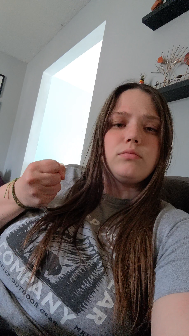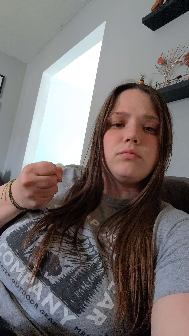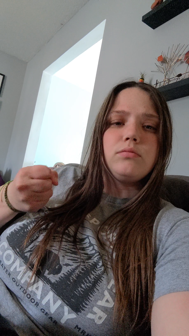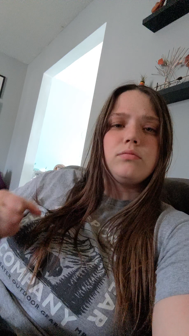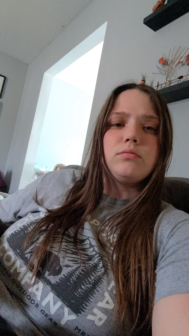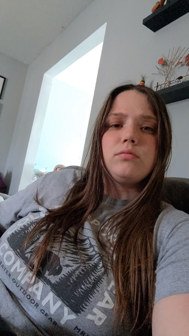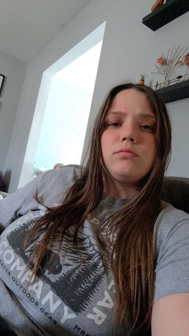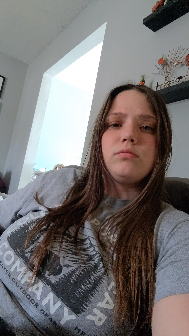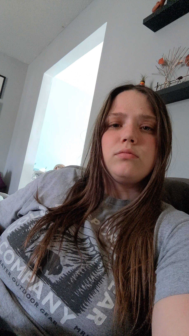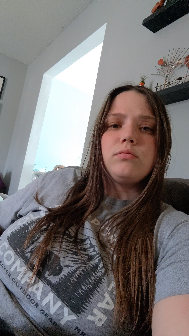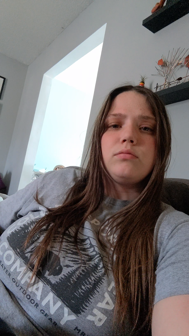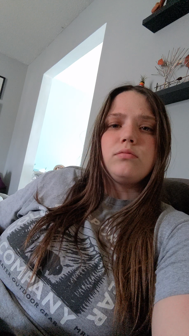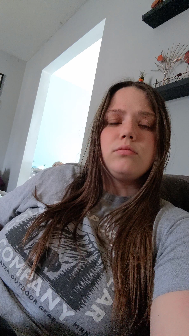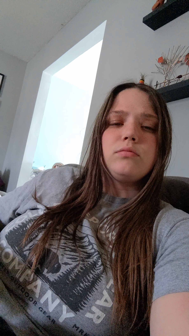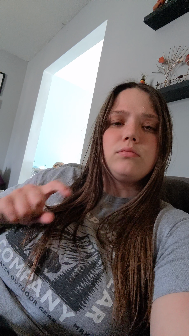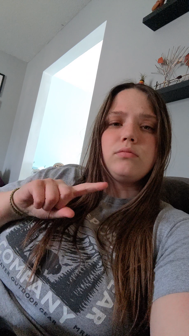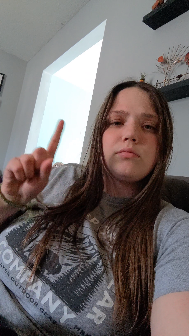but